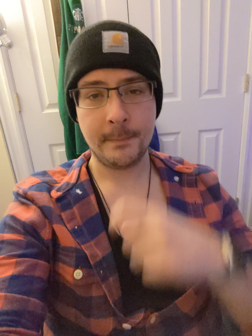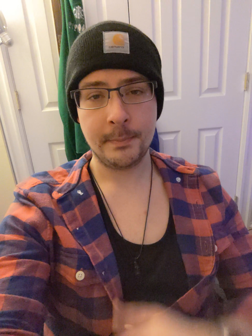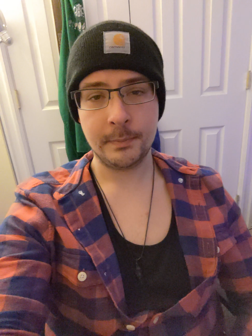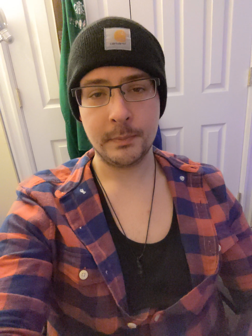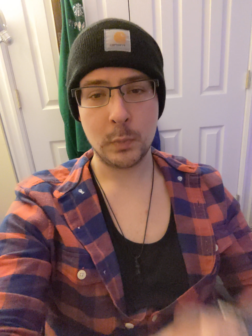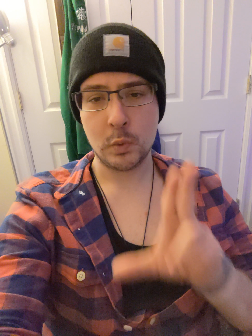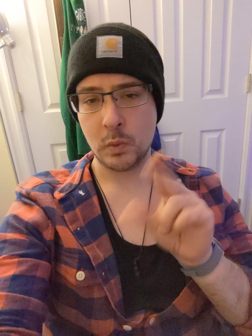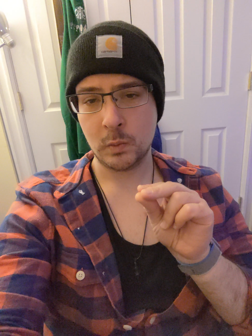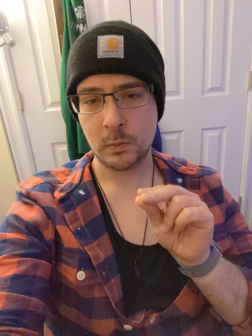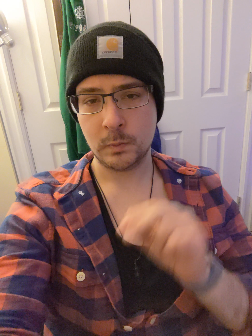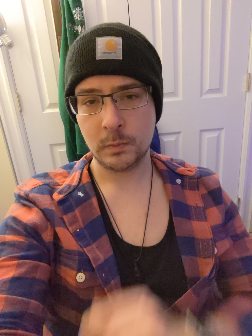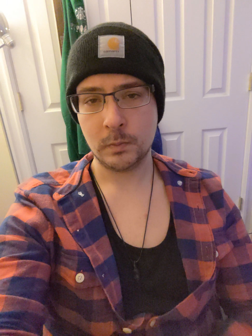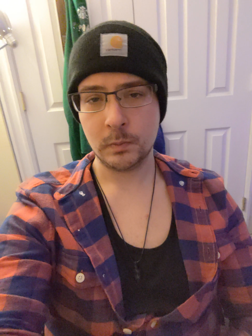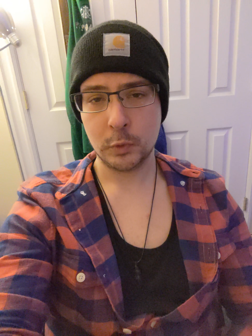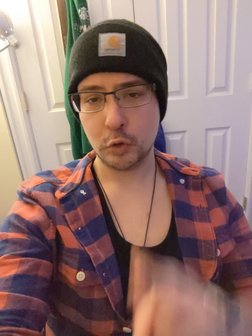no